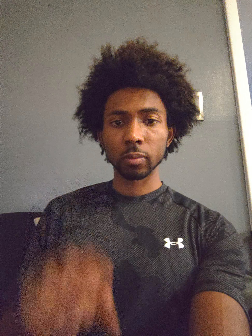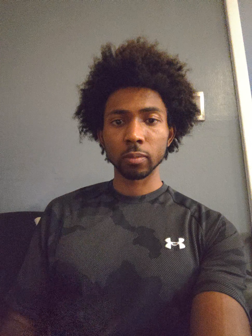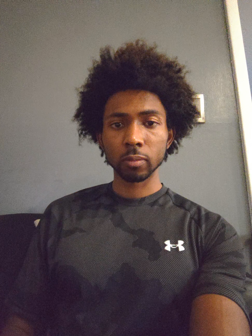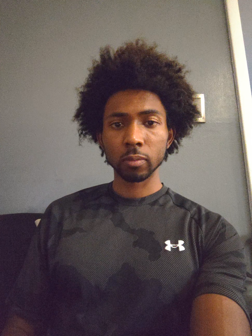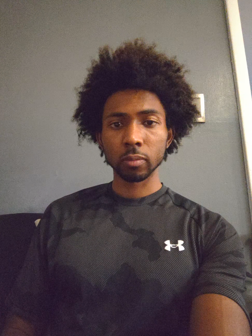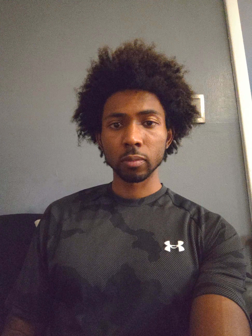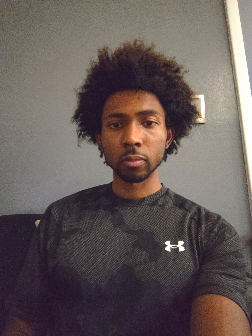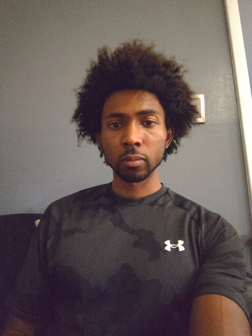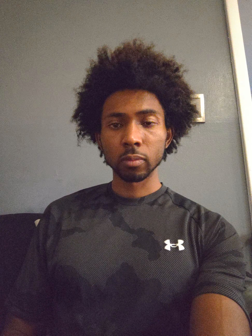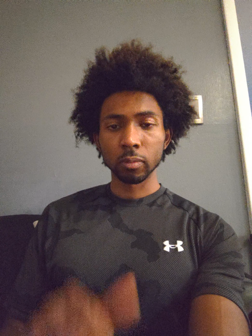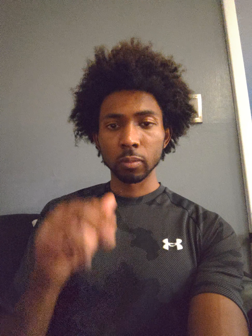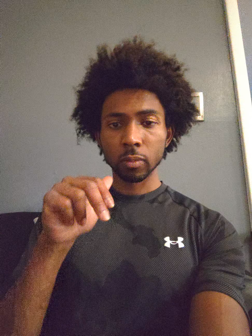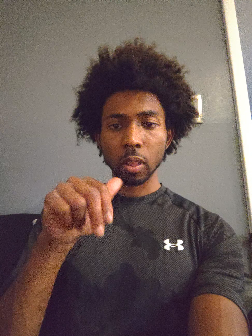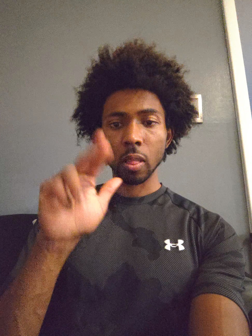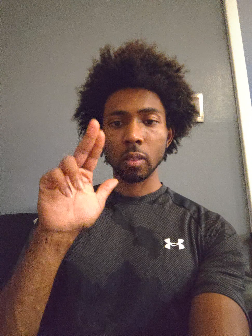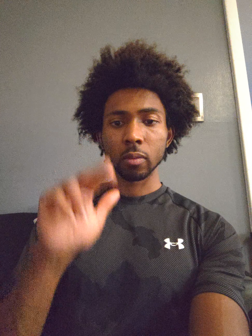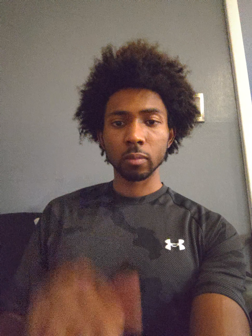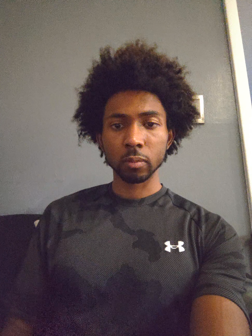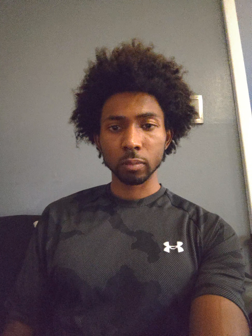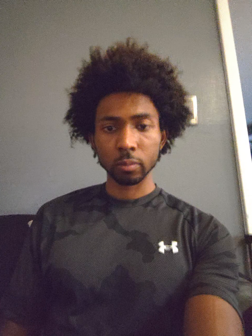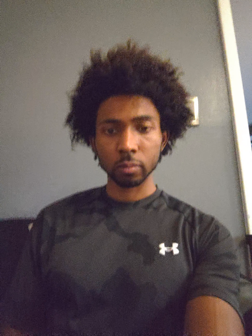lick